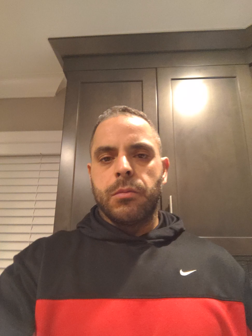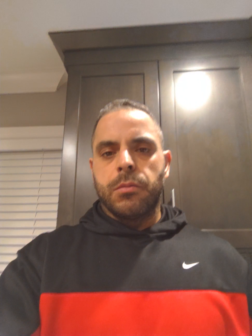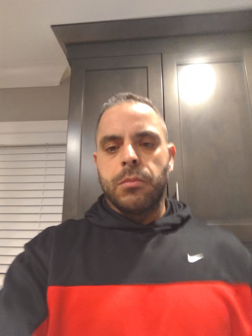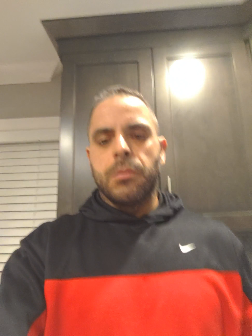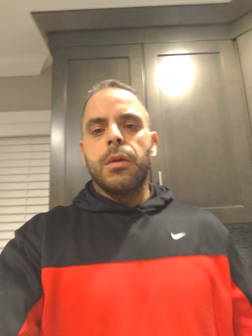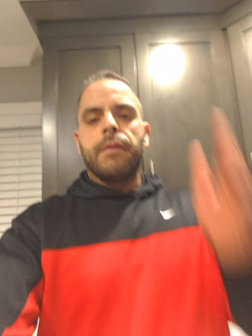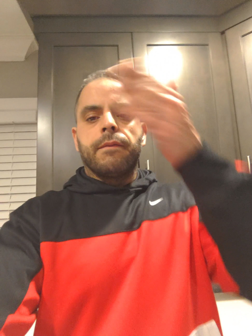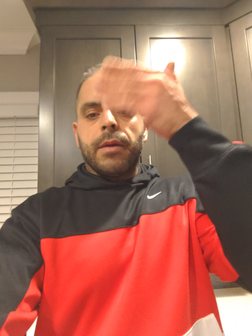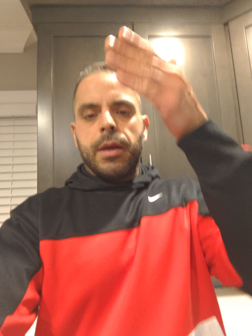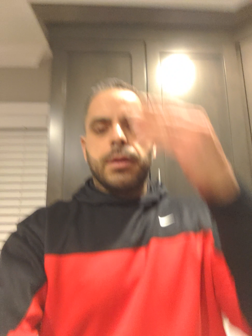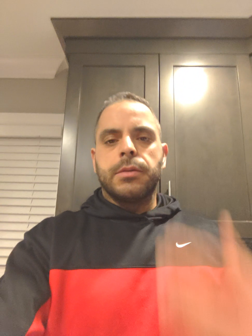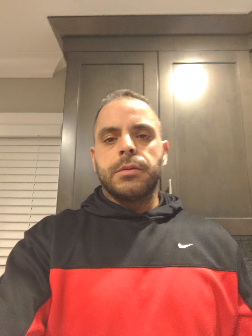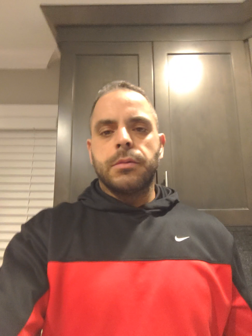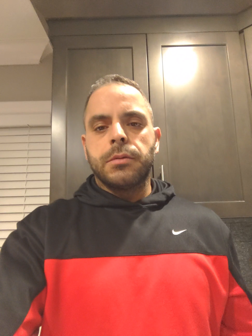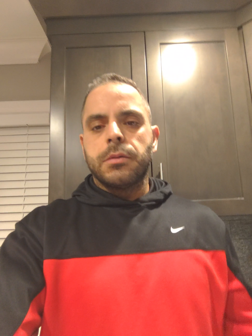flag